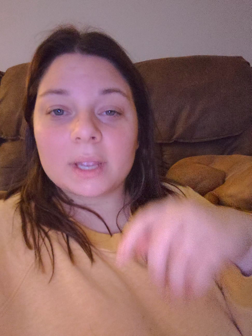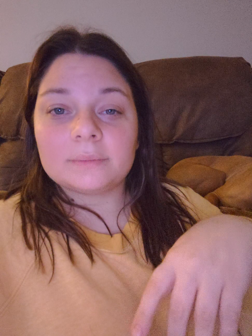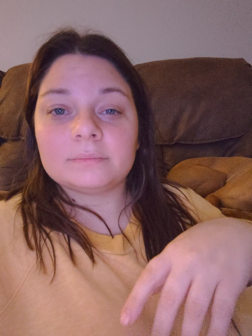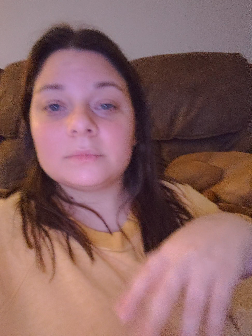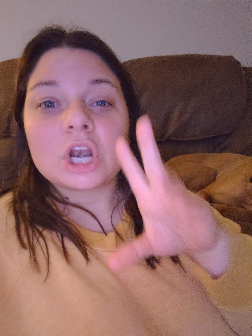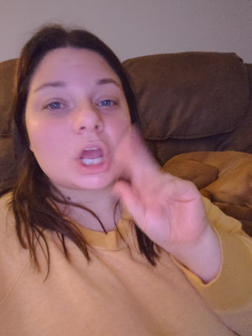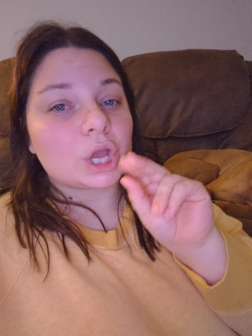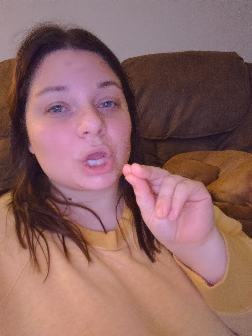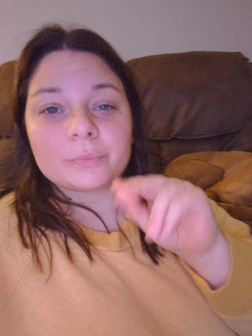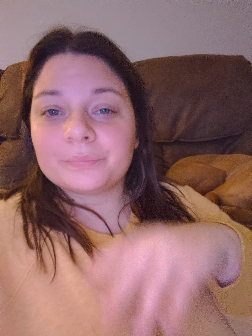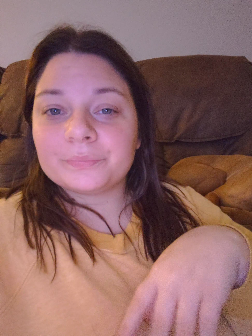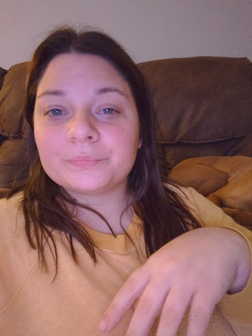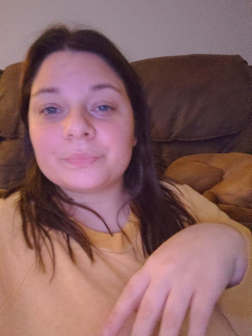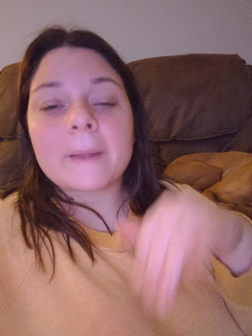no